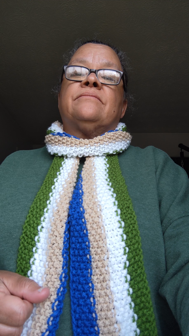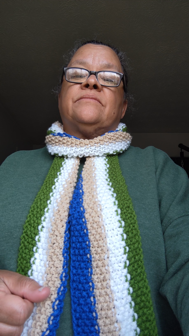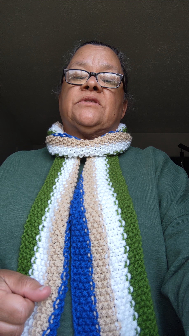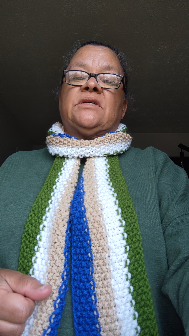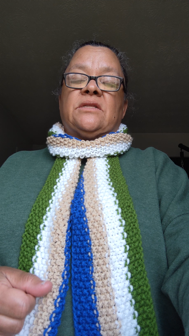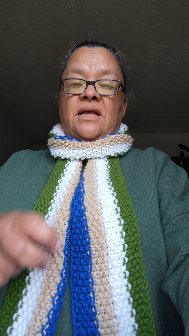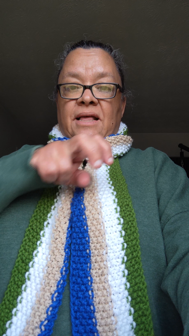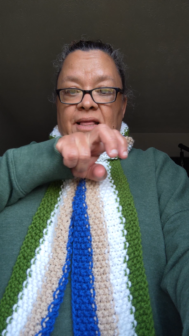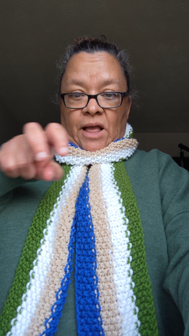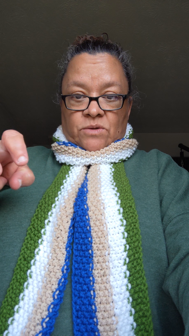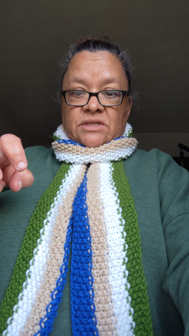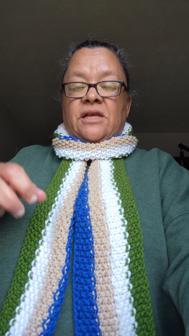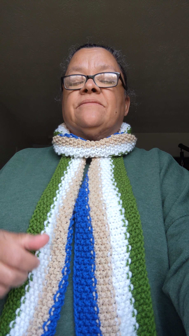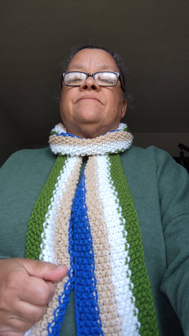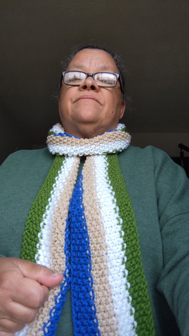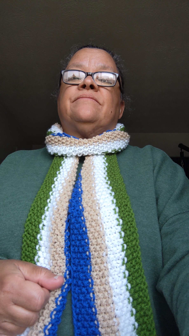couch